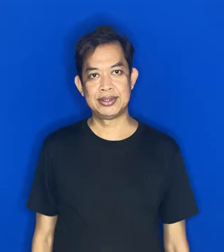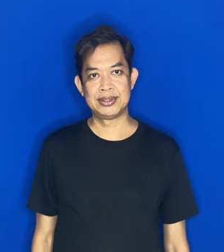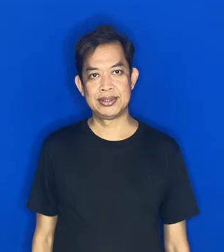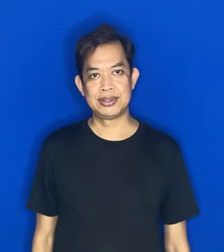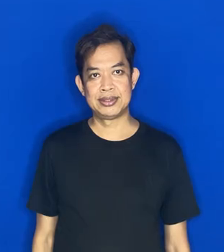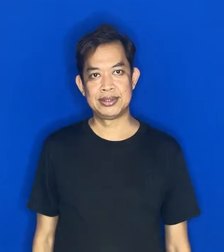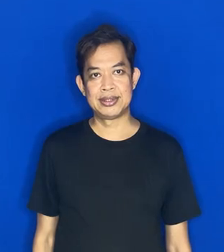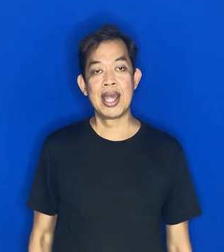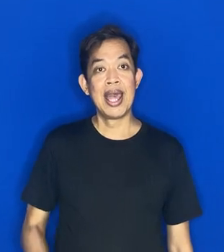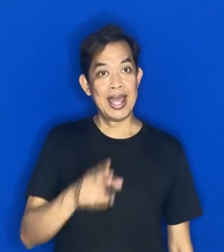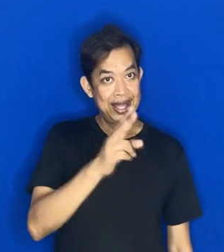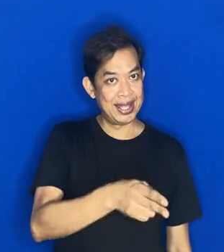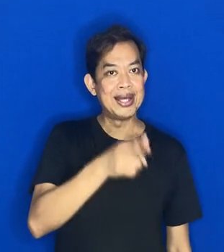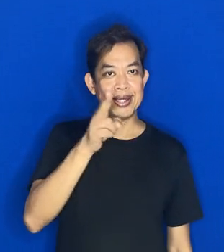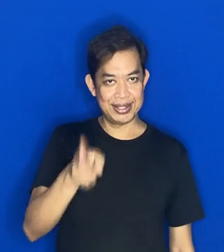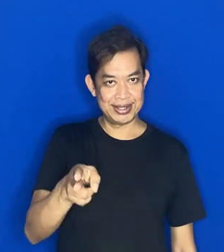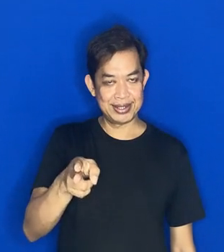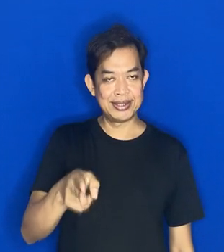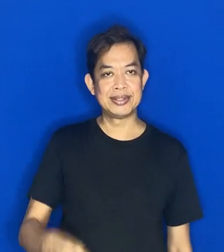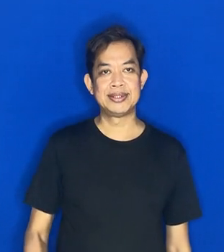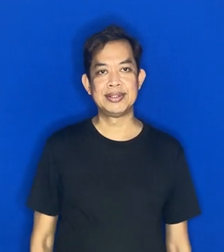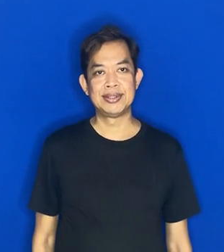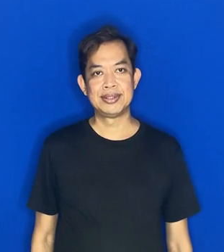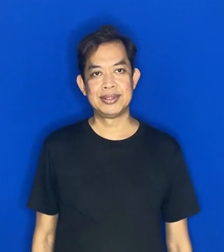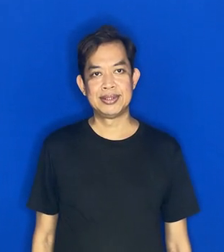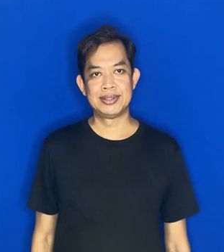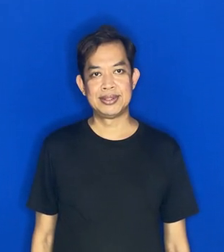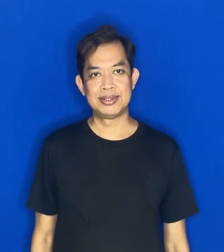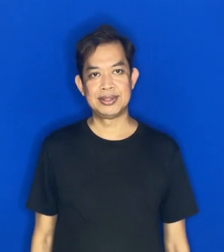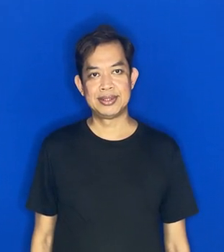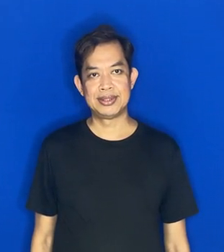hard of hearing